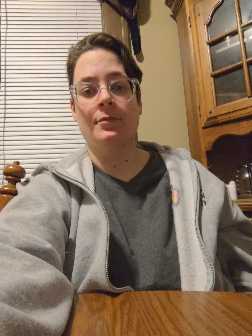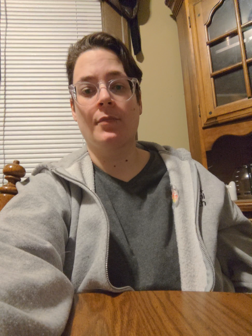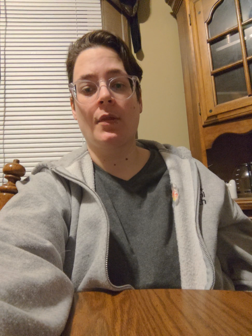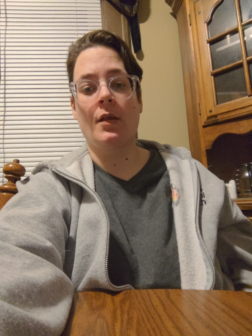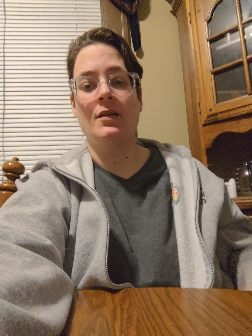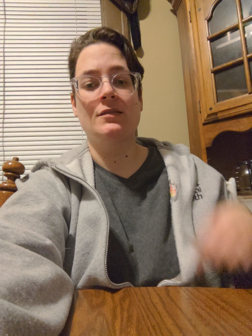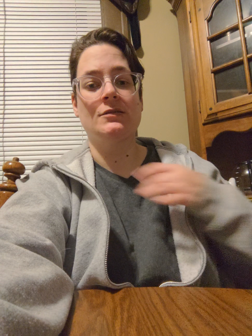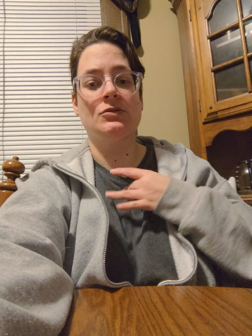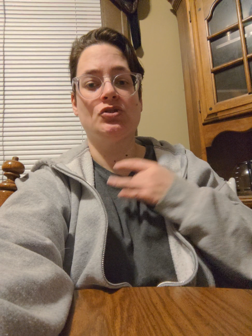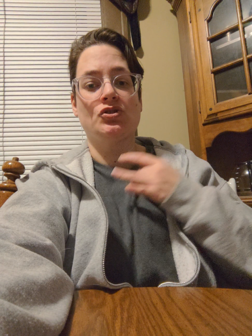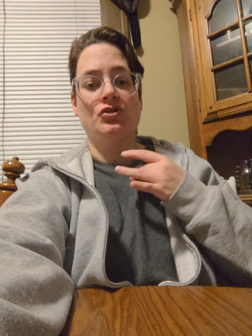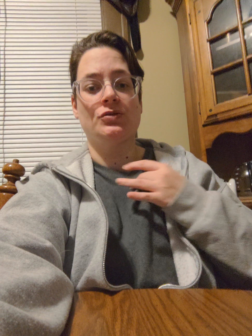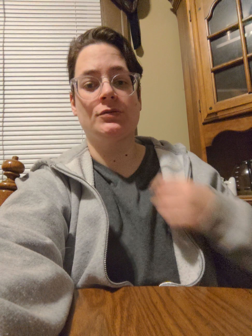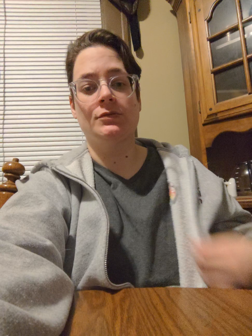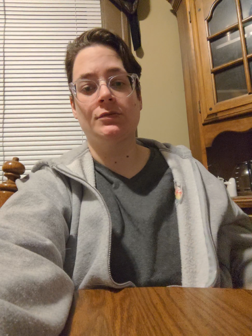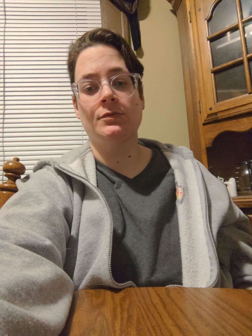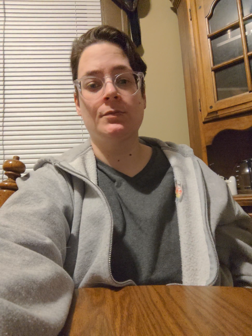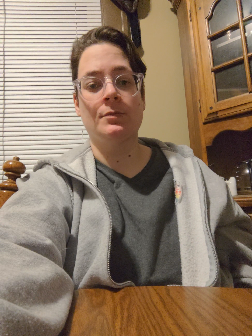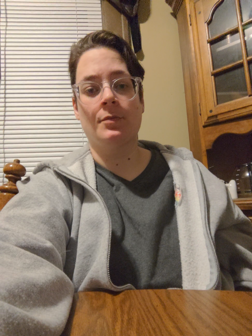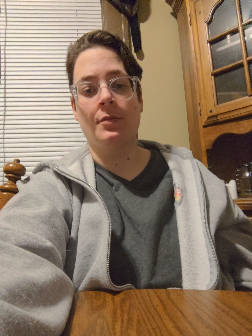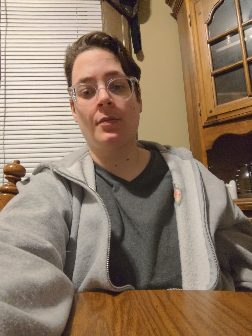shirt